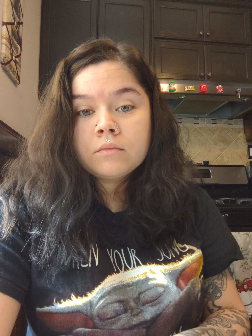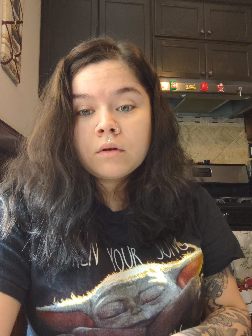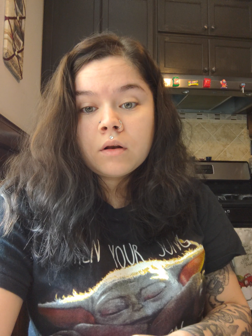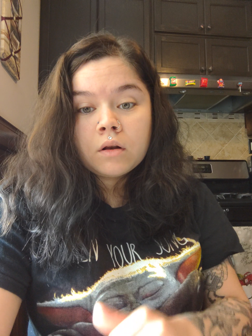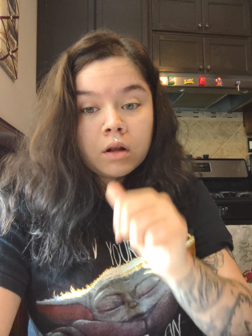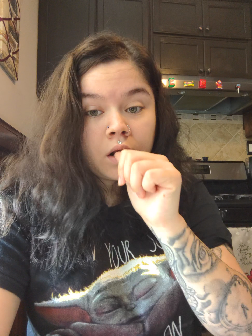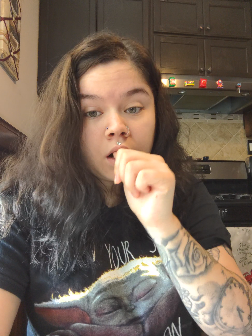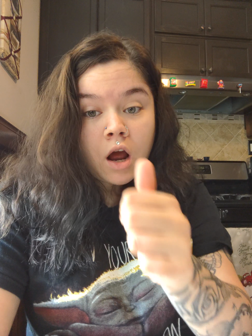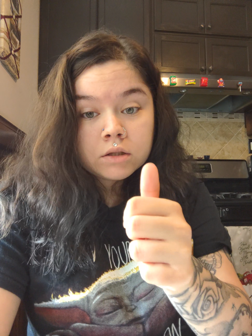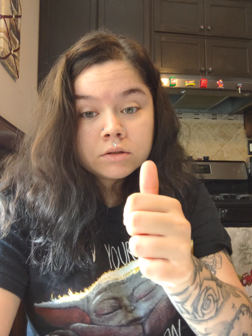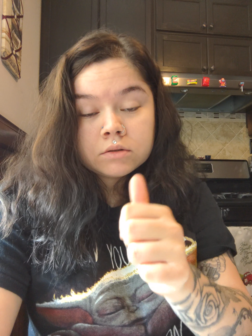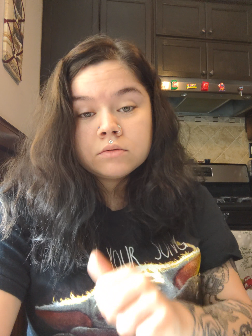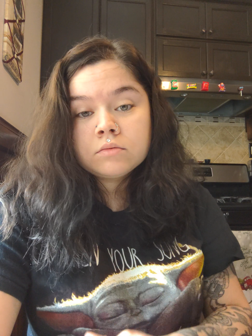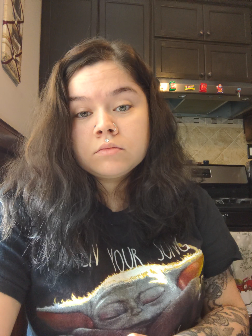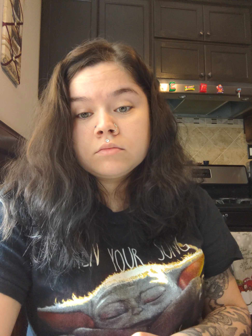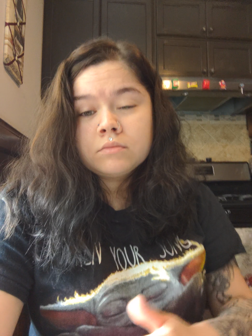nuts